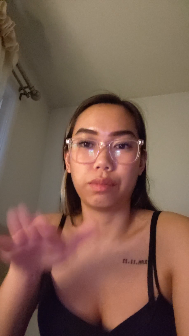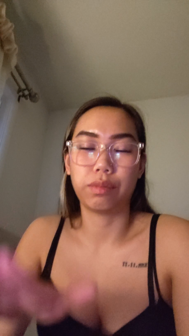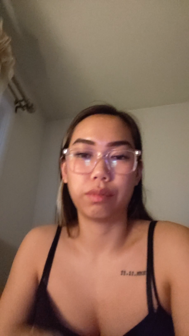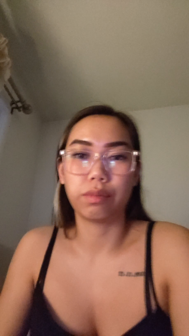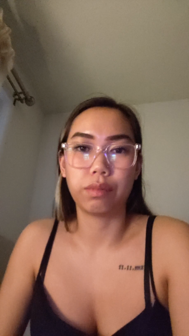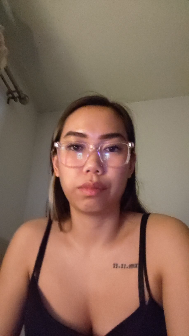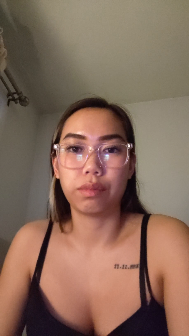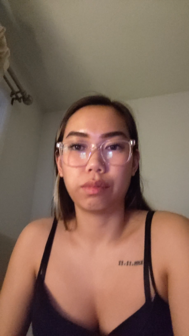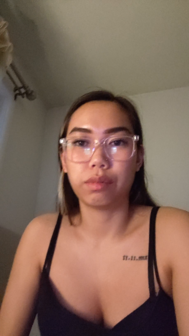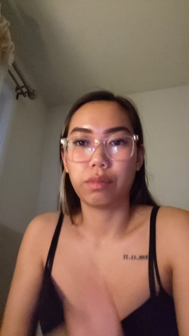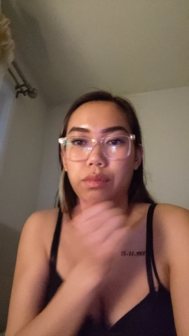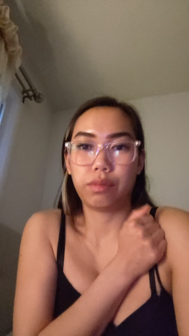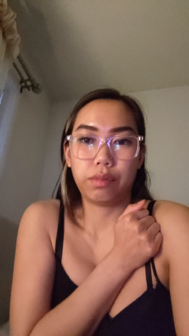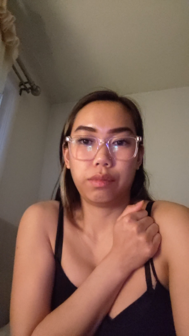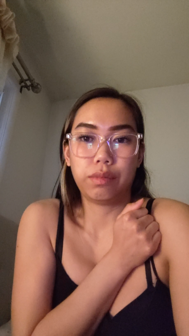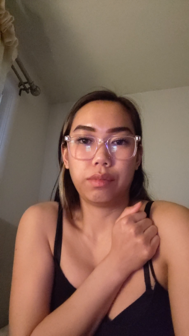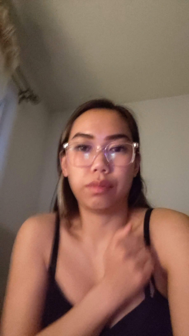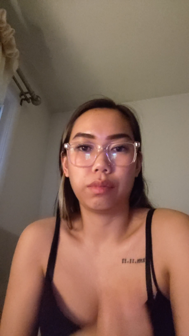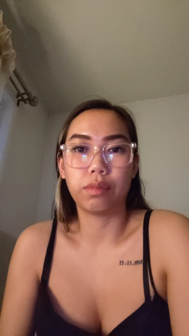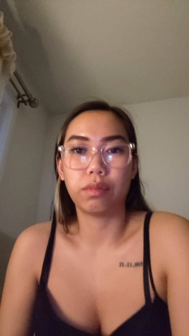love